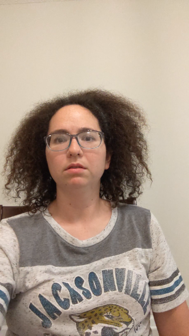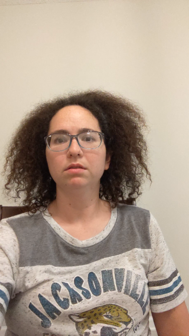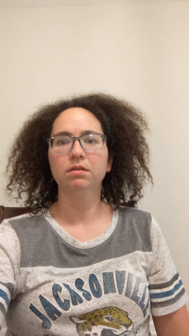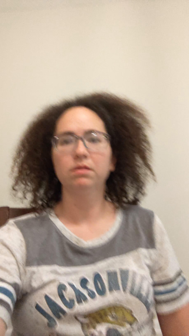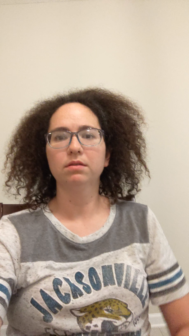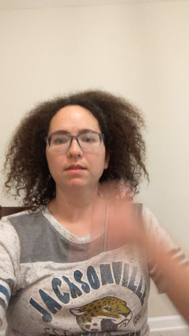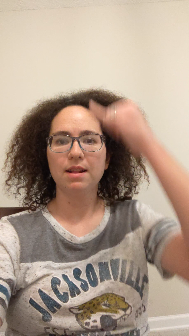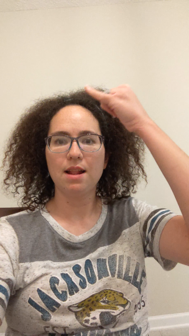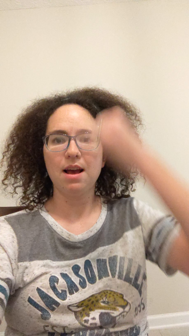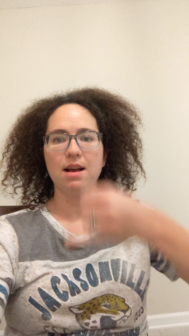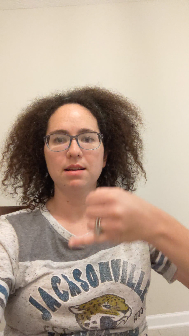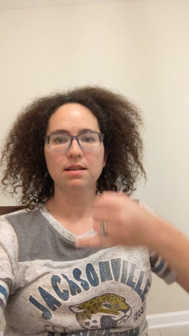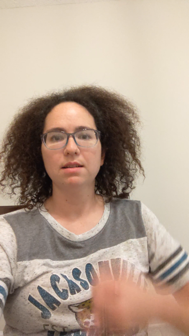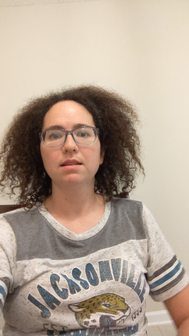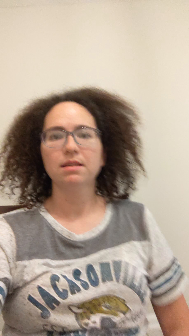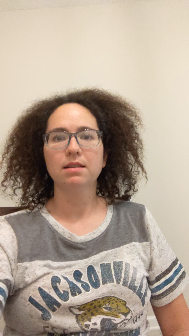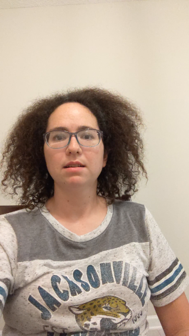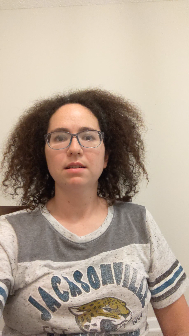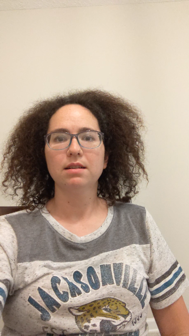last